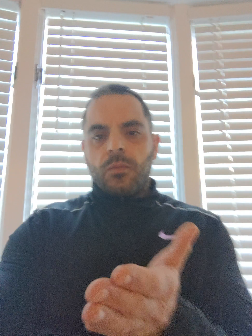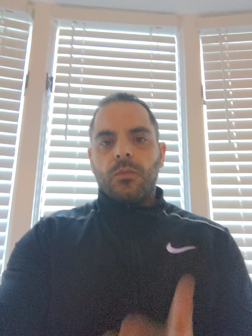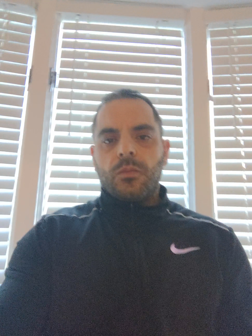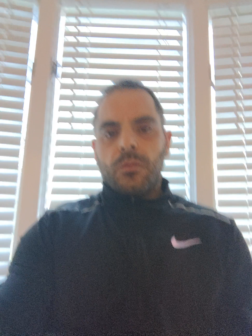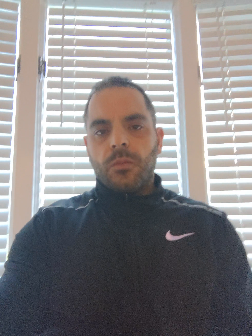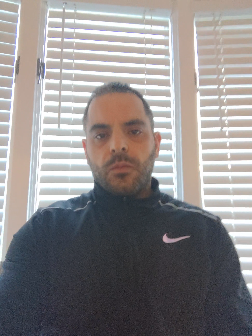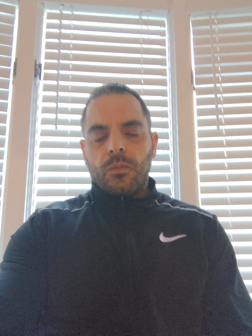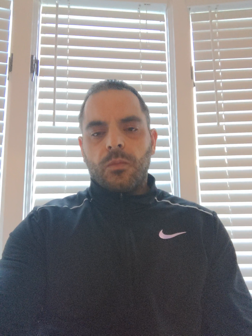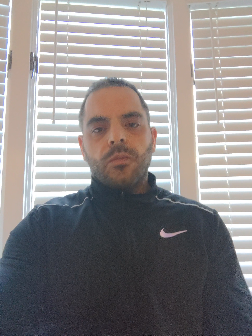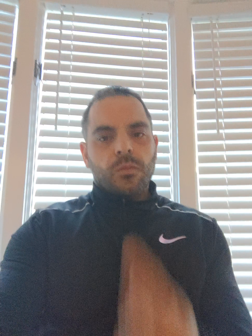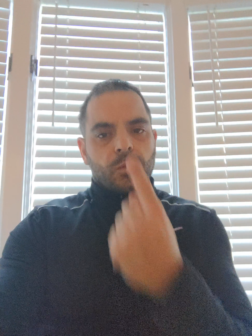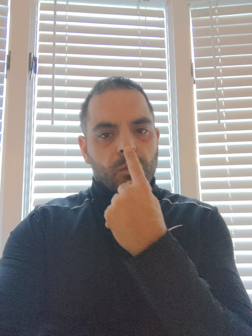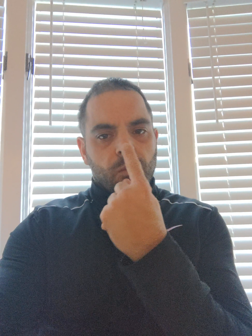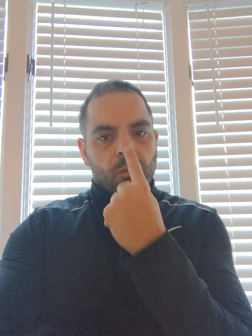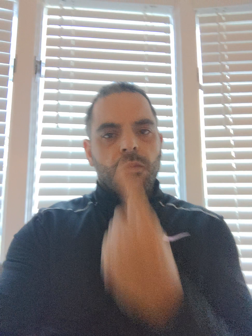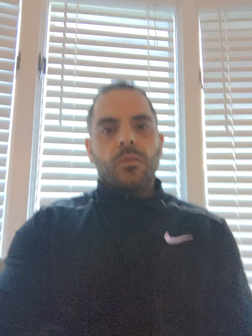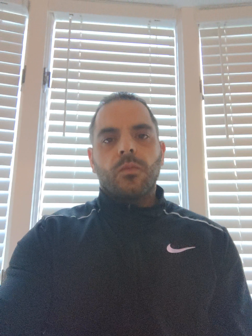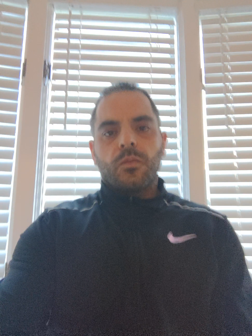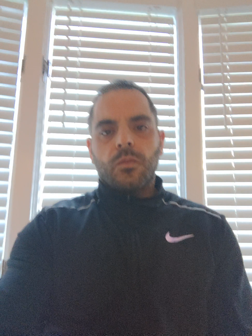nose